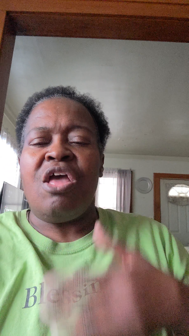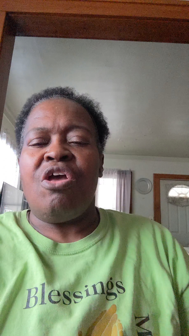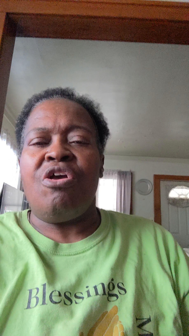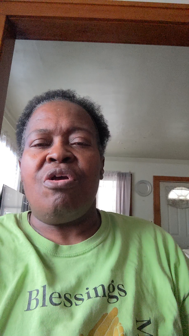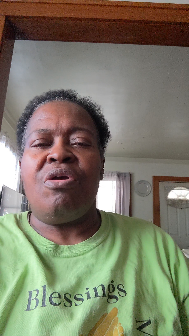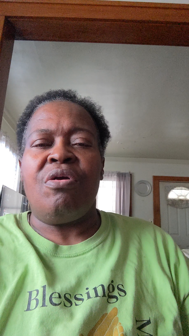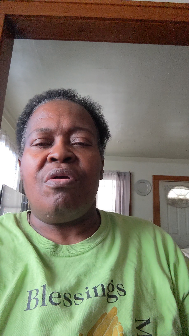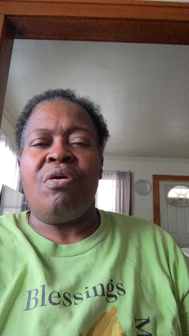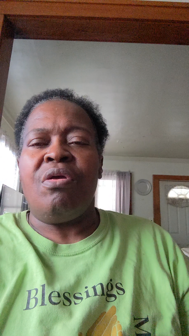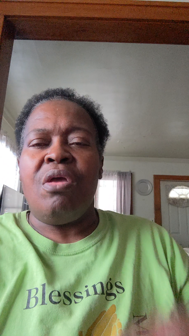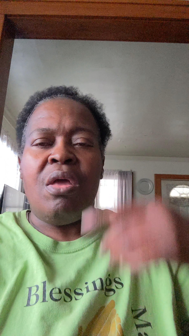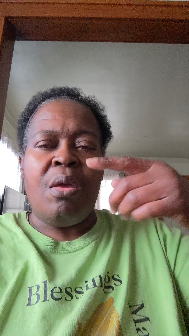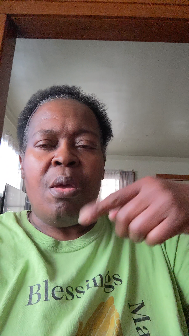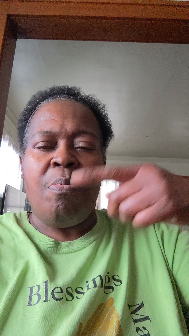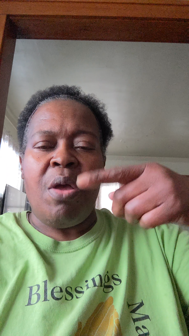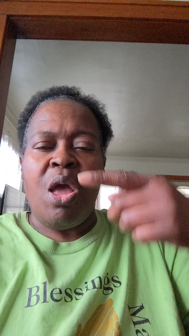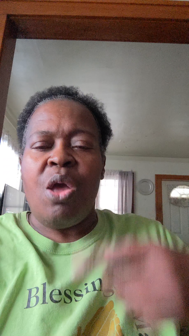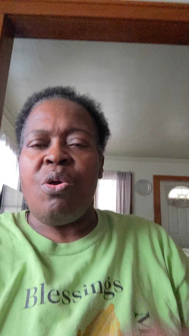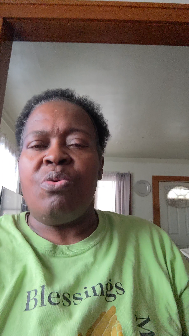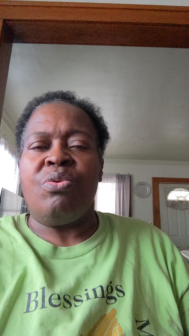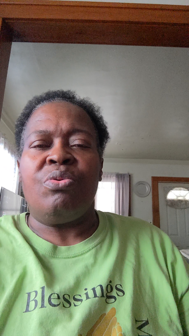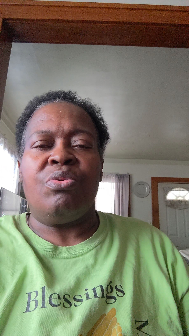about